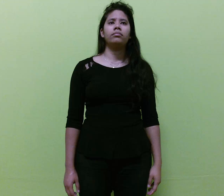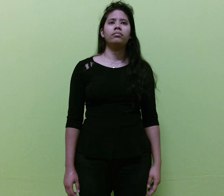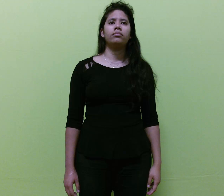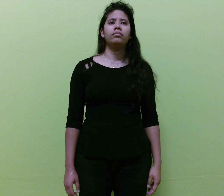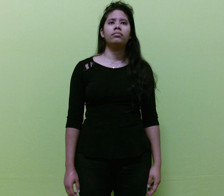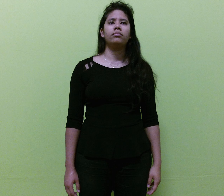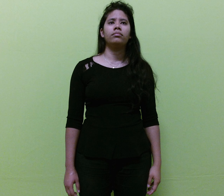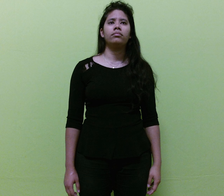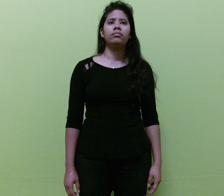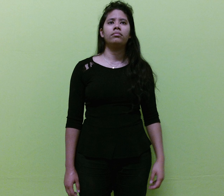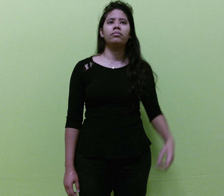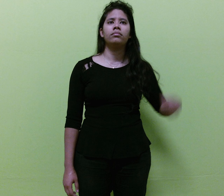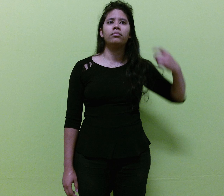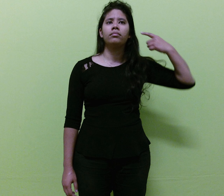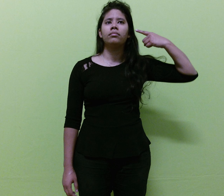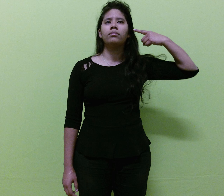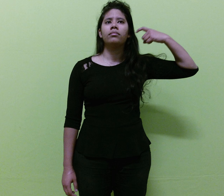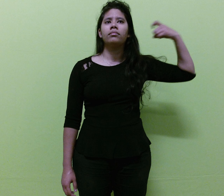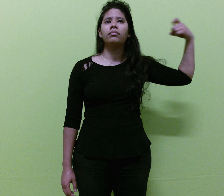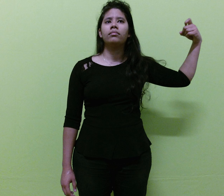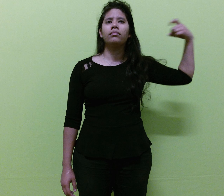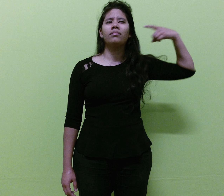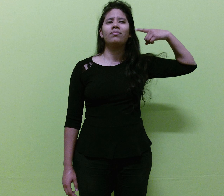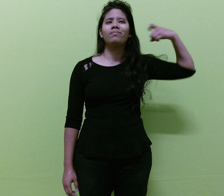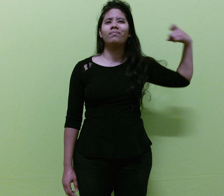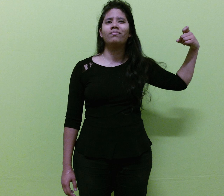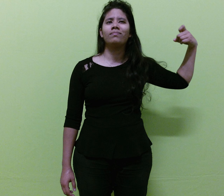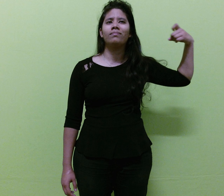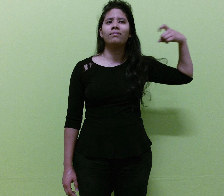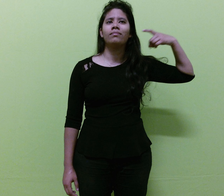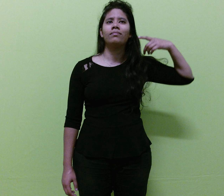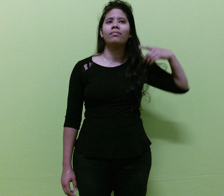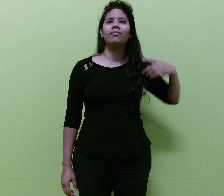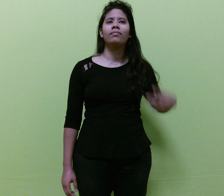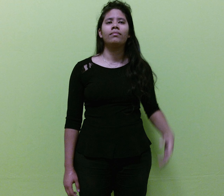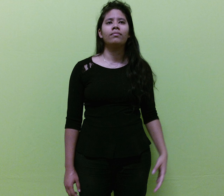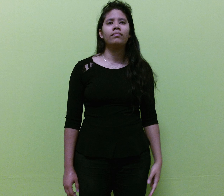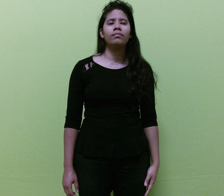barulho